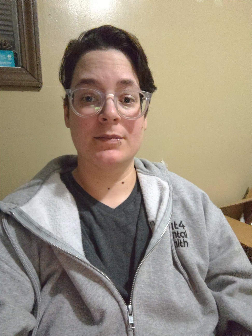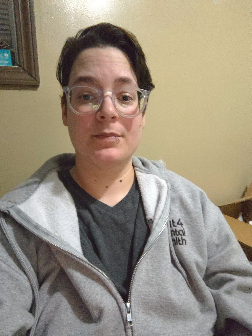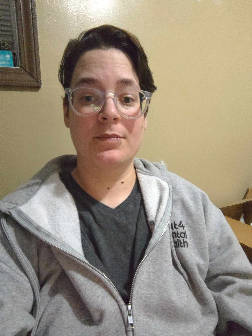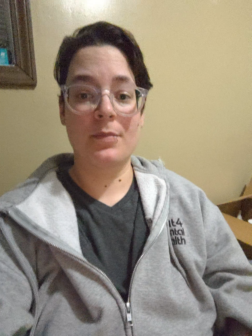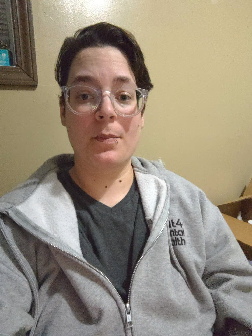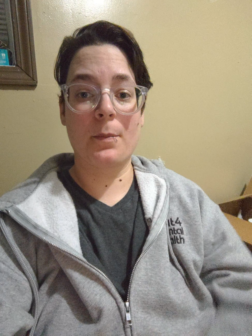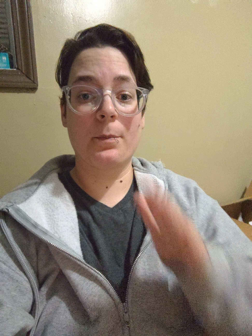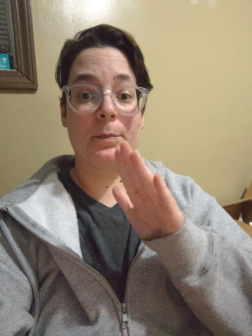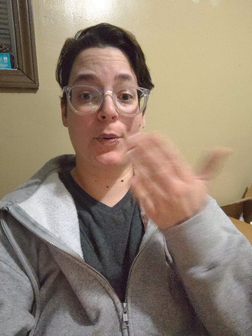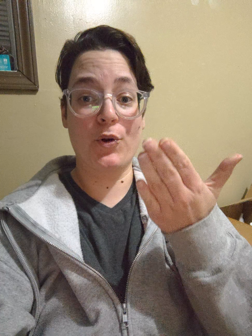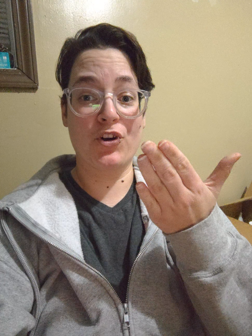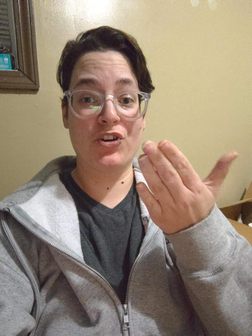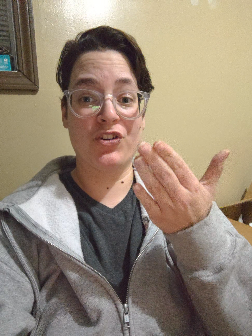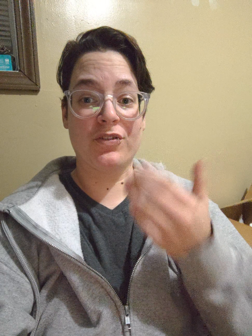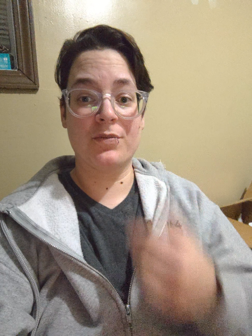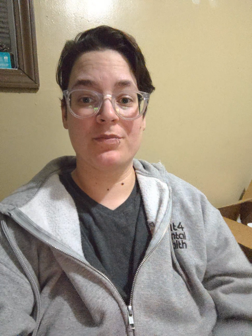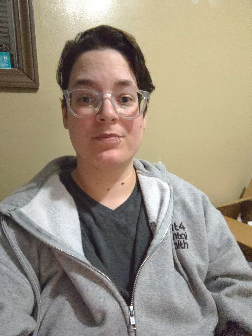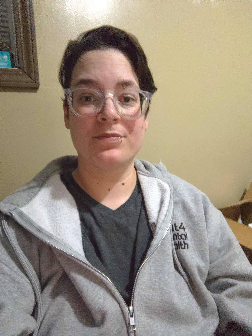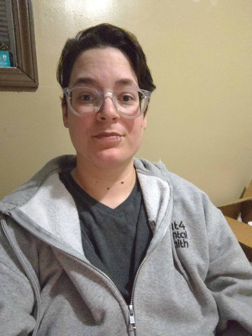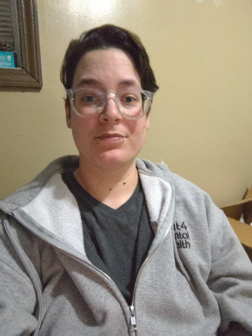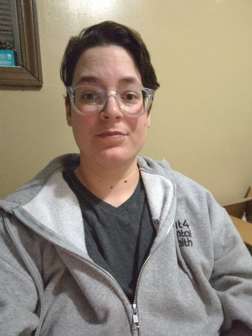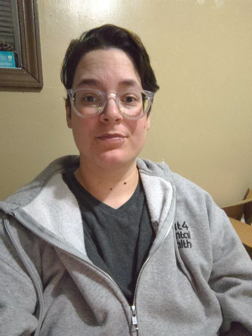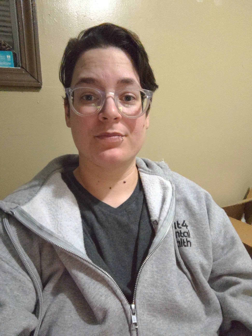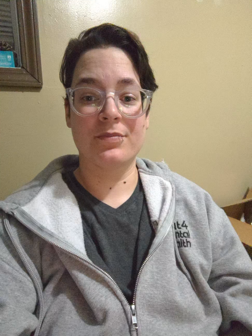book